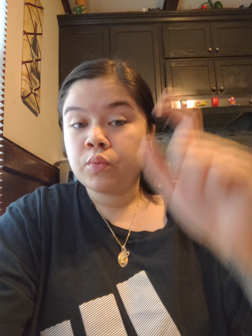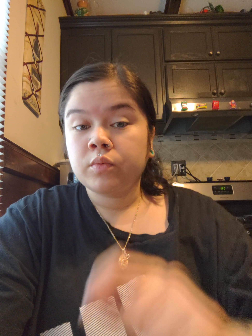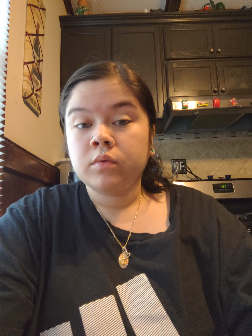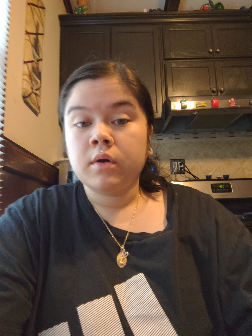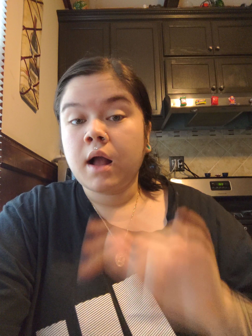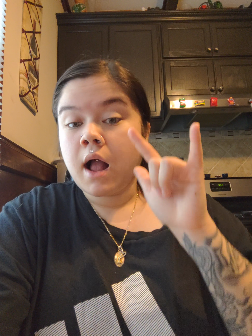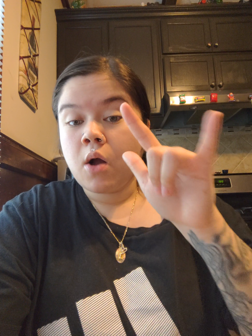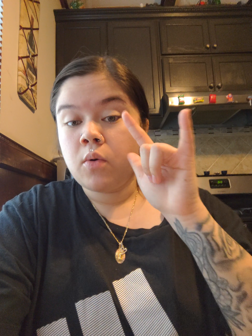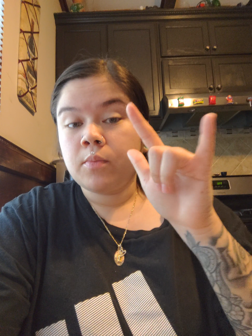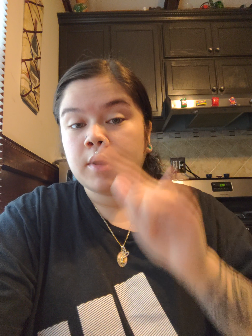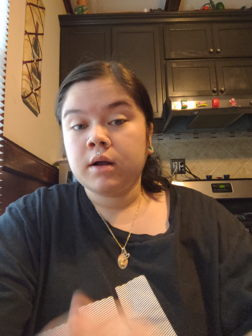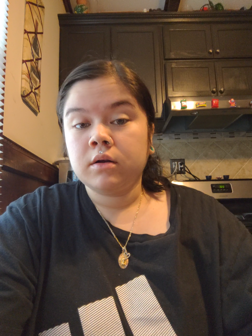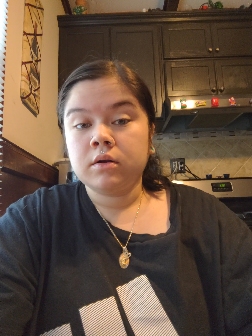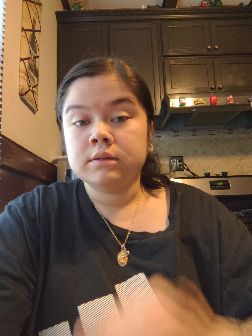airplane